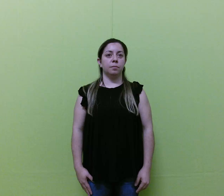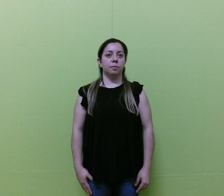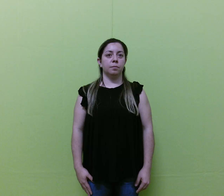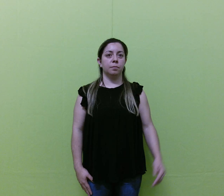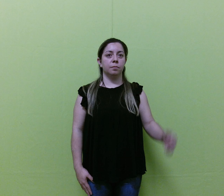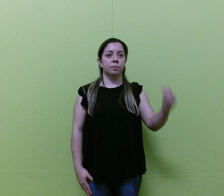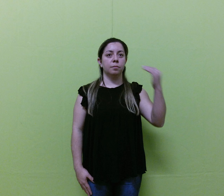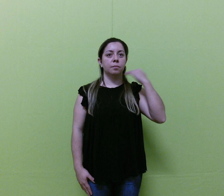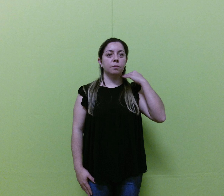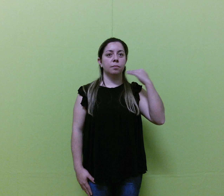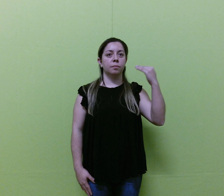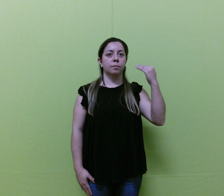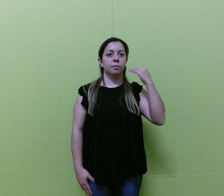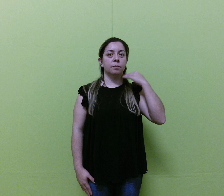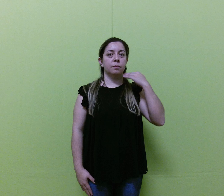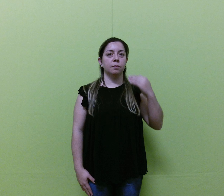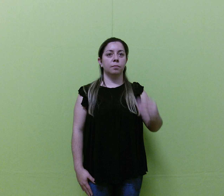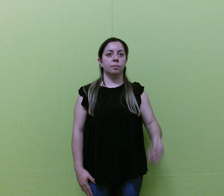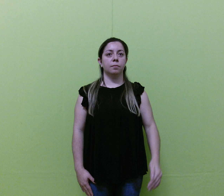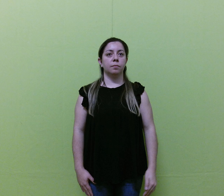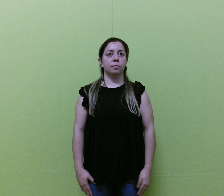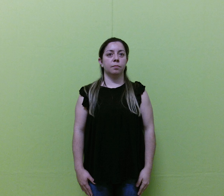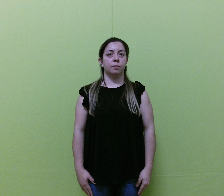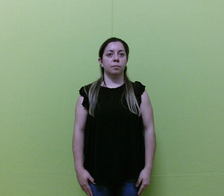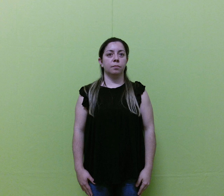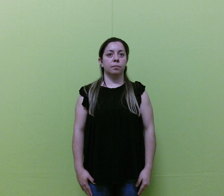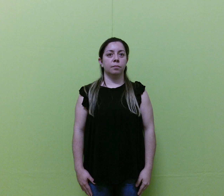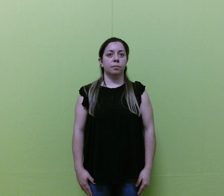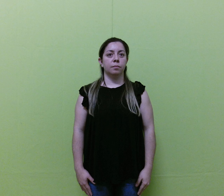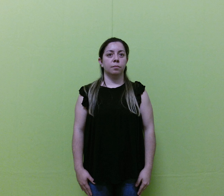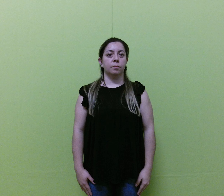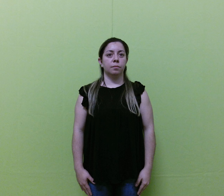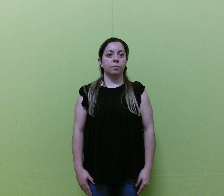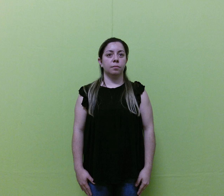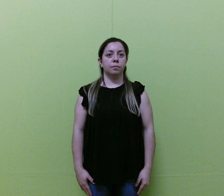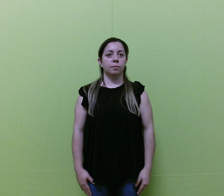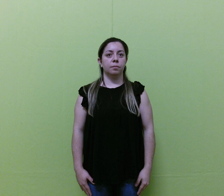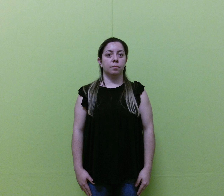banco